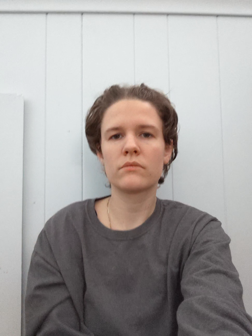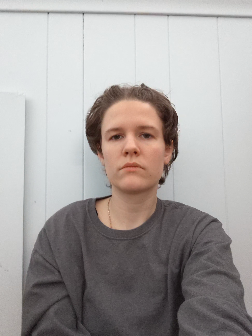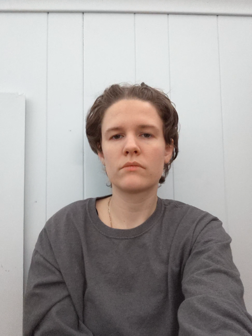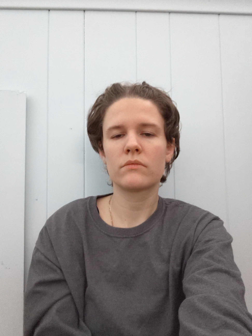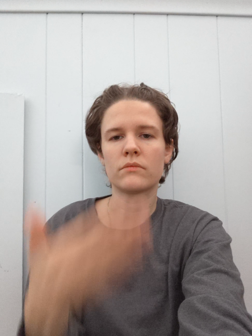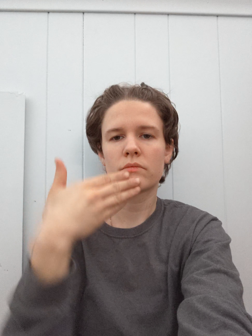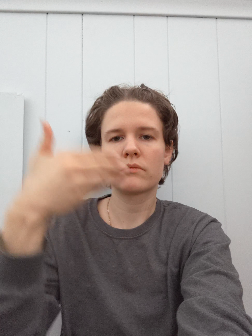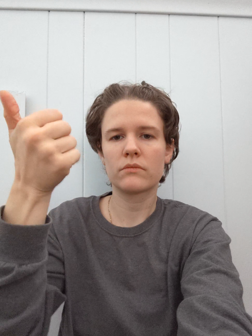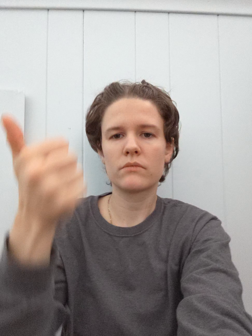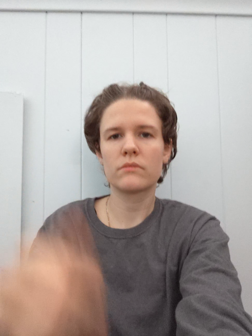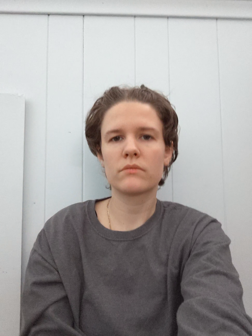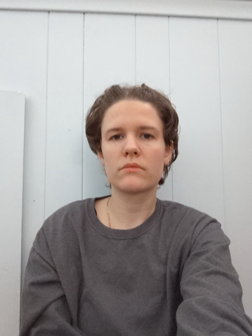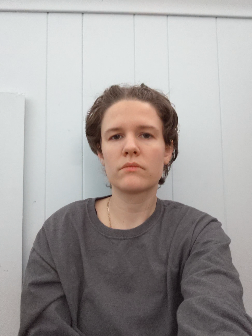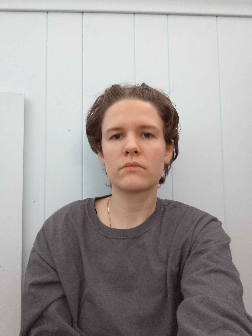better